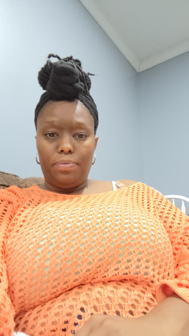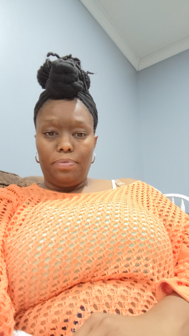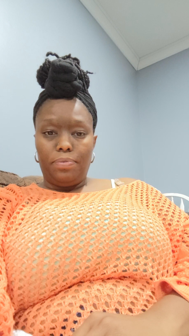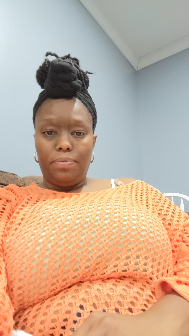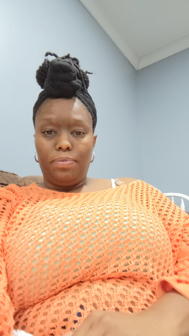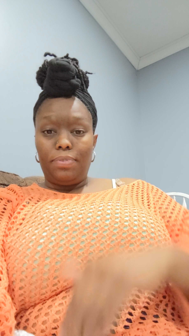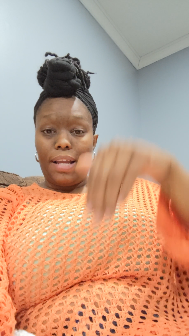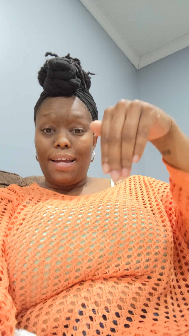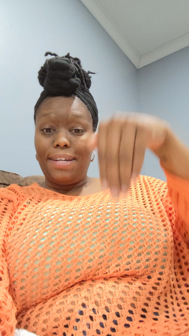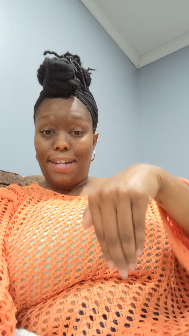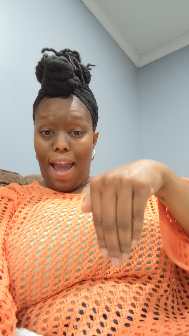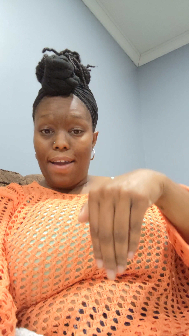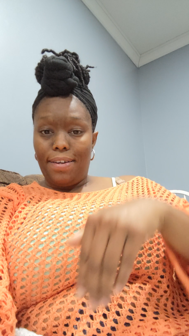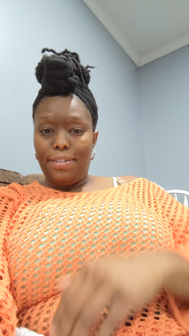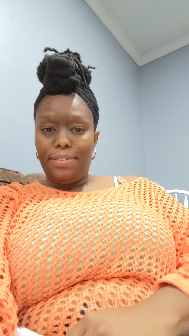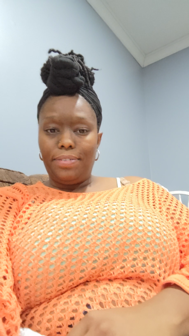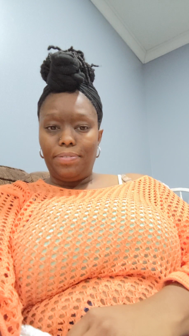night night